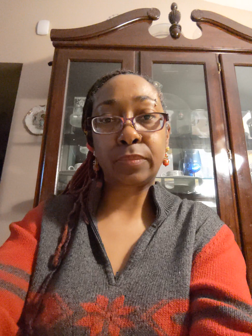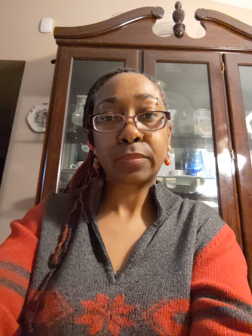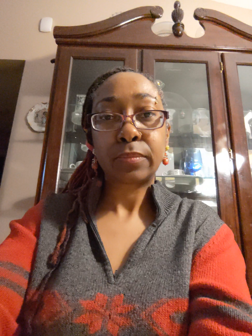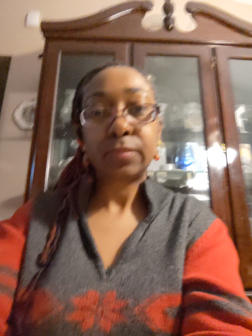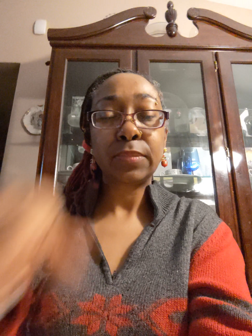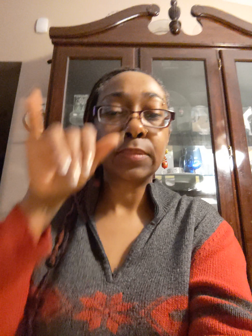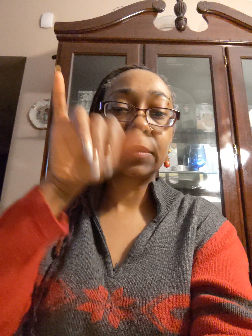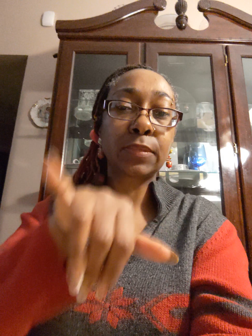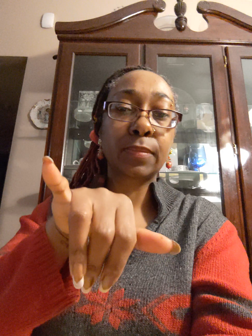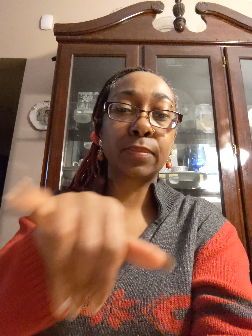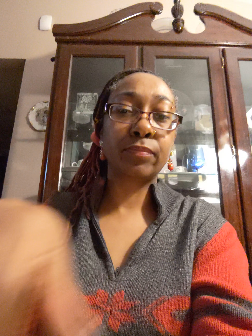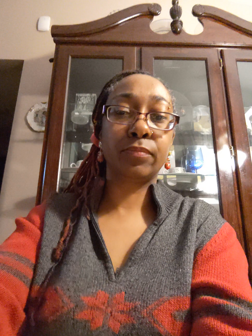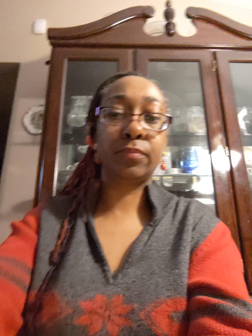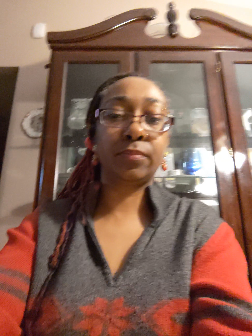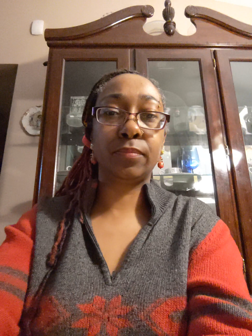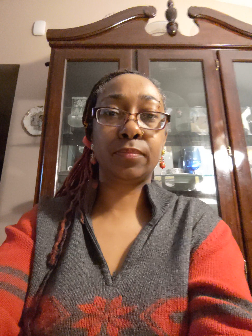stay